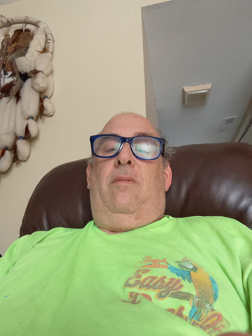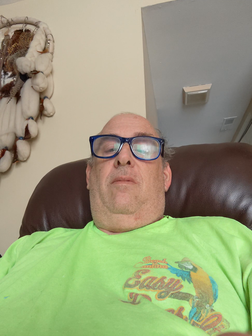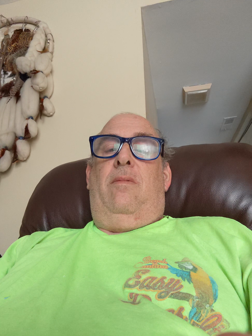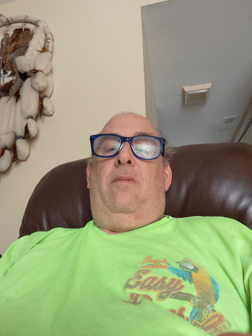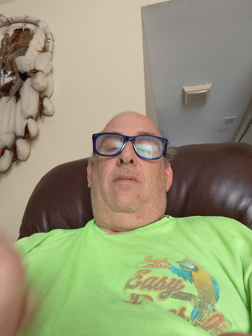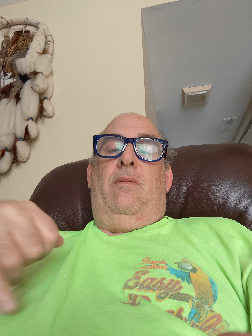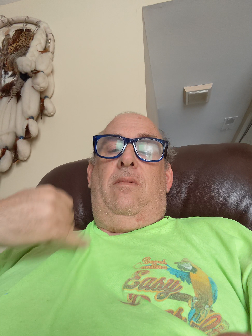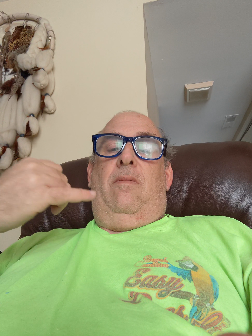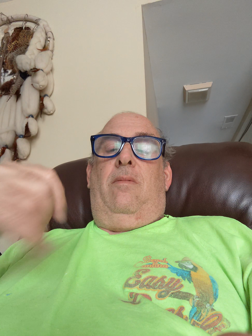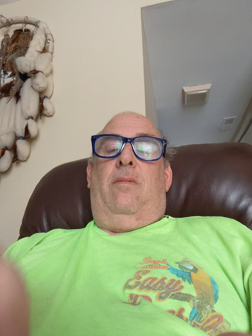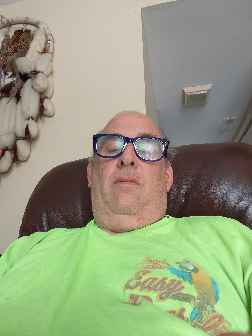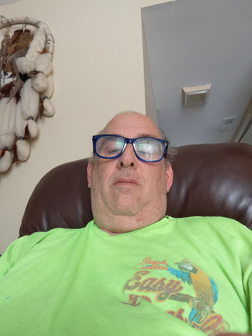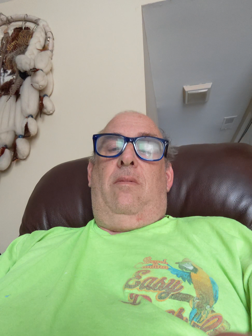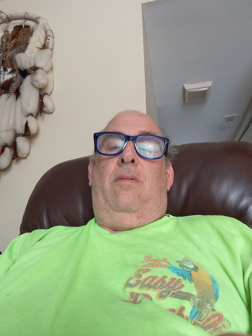jacket